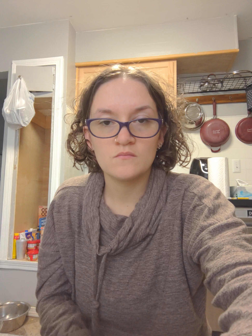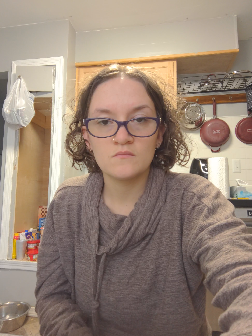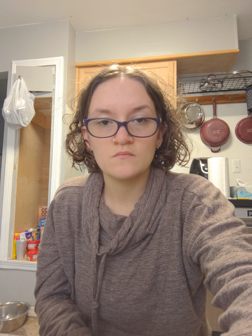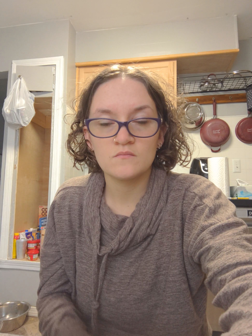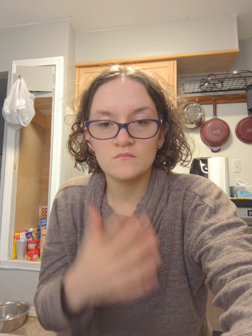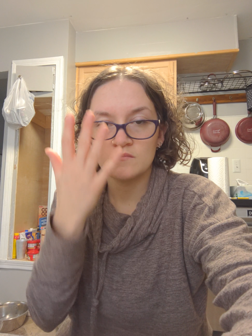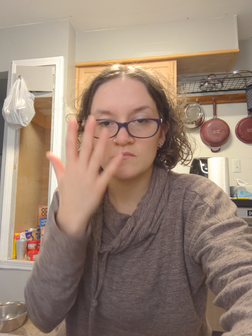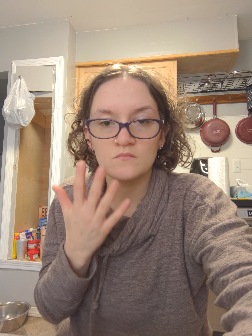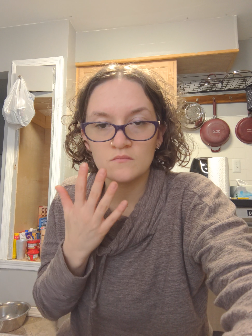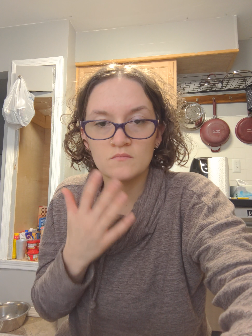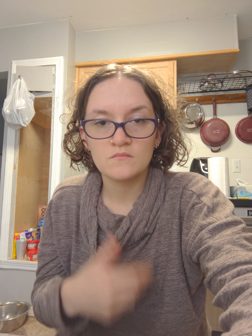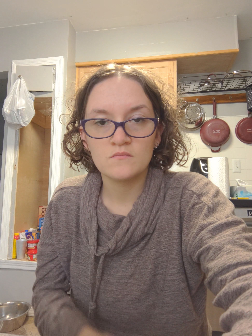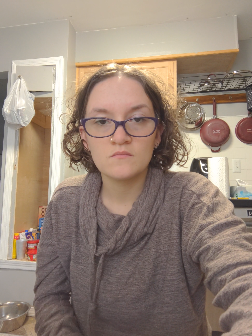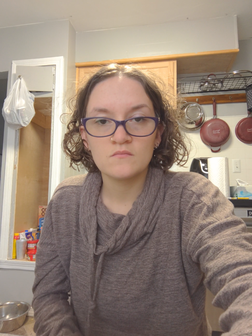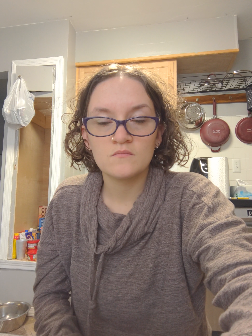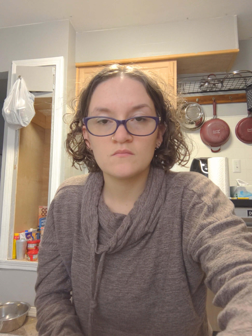sad